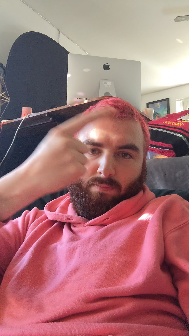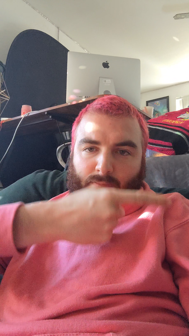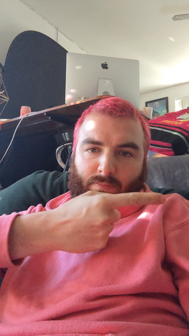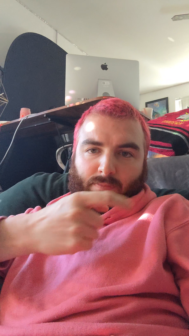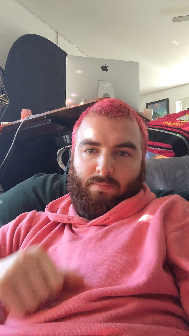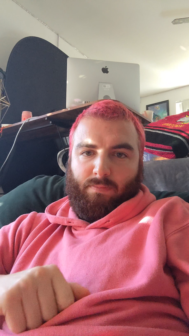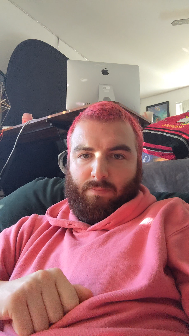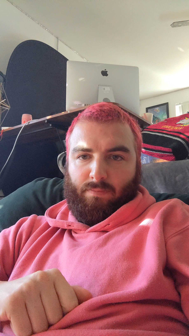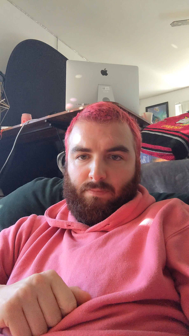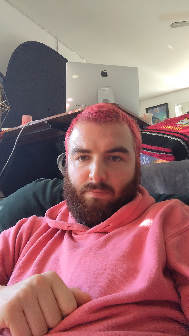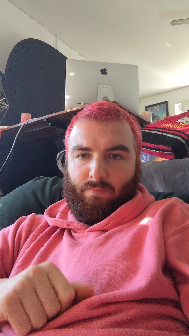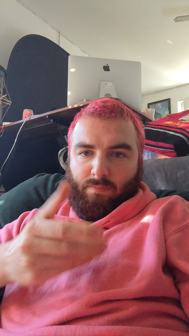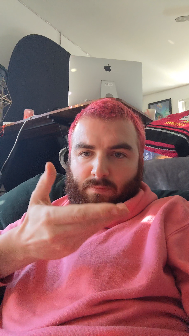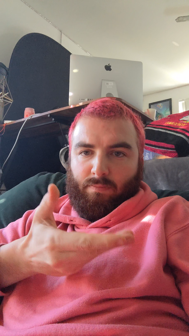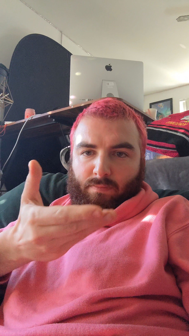carry